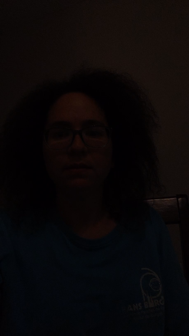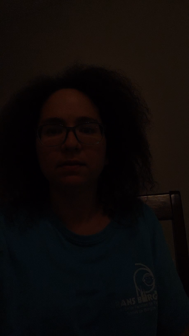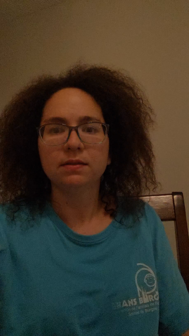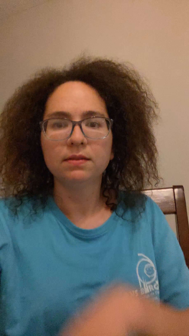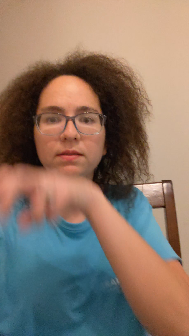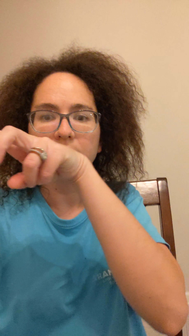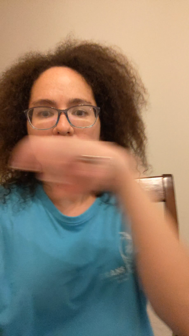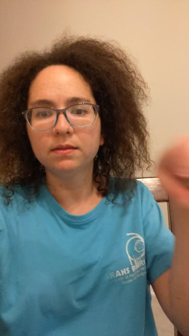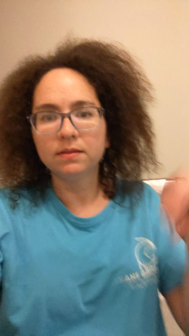porch